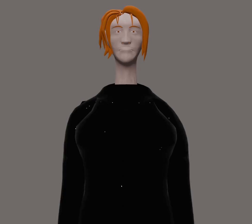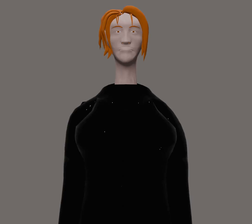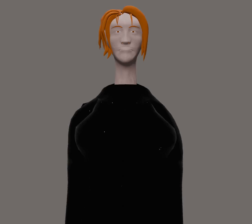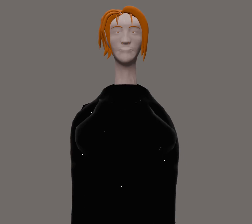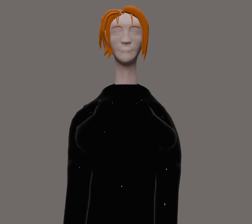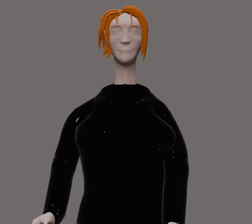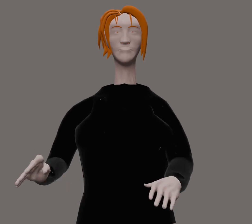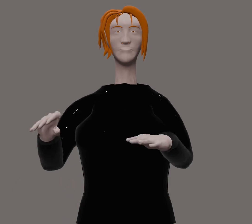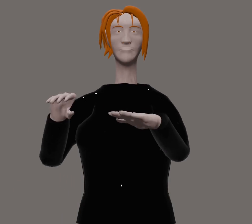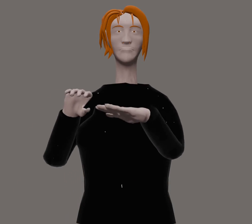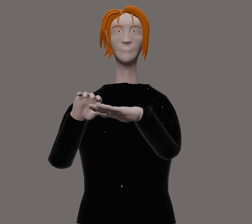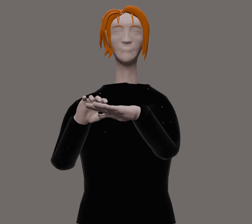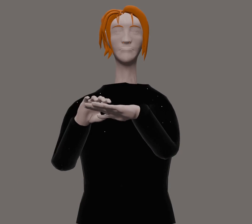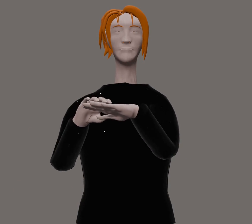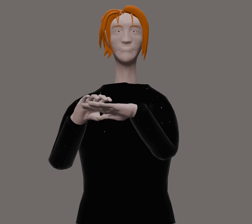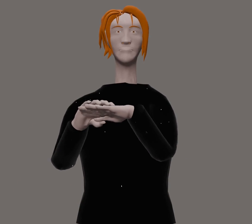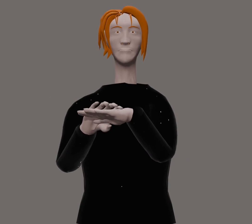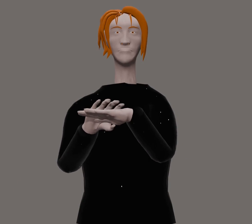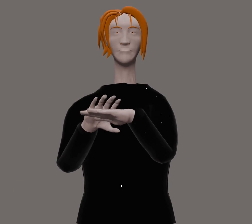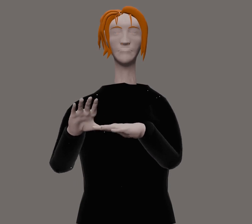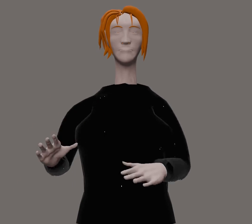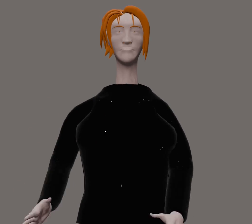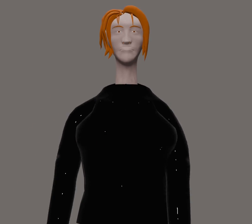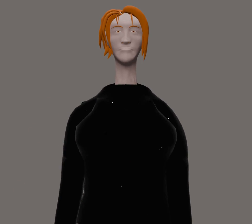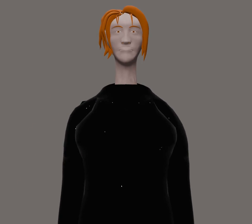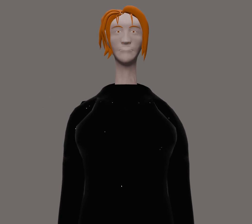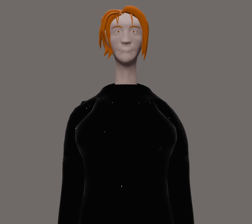Bite